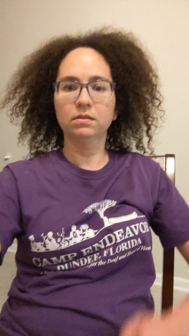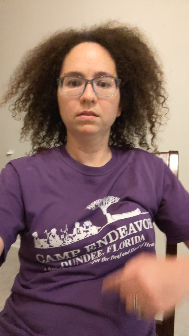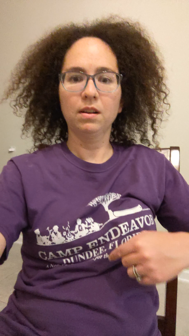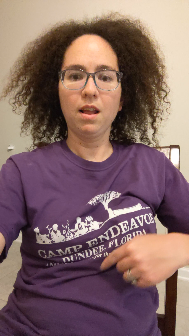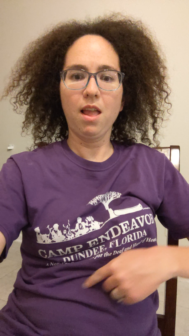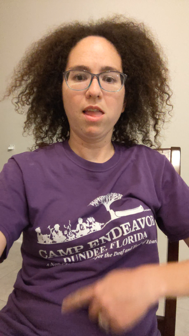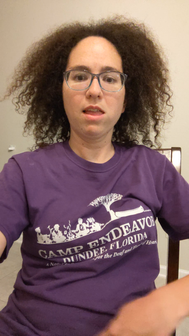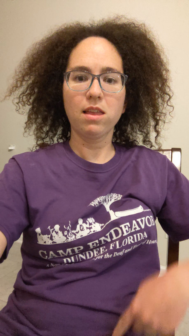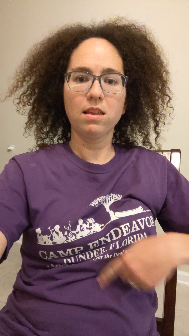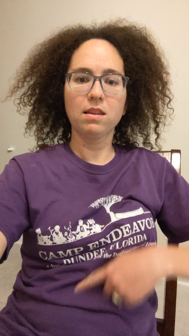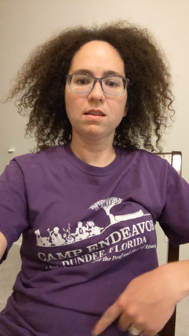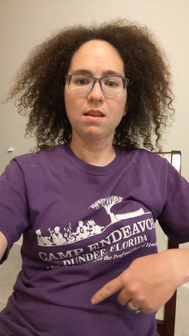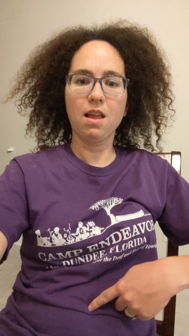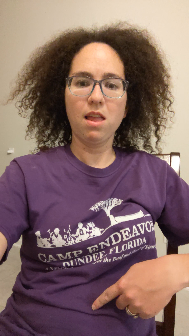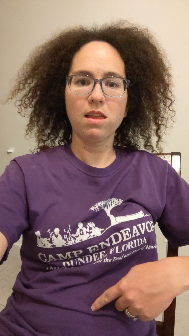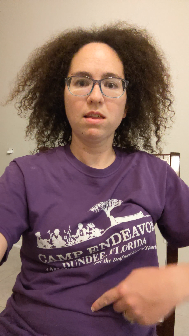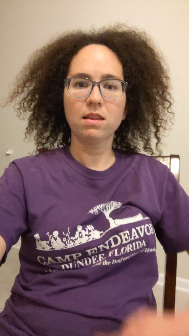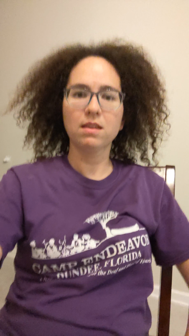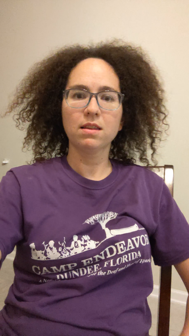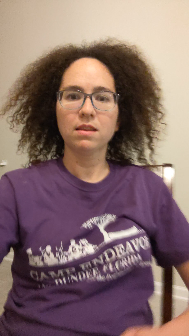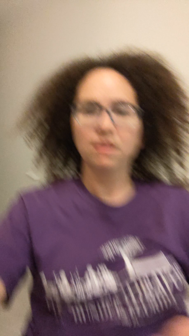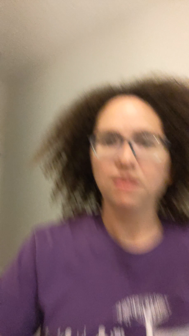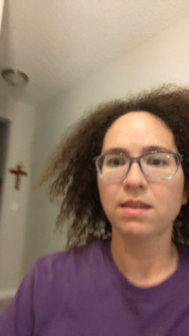belly button